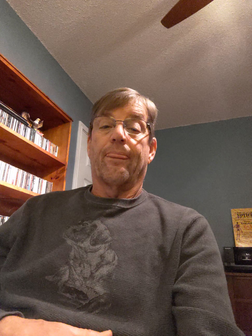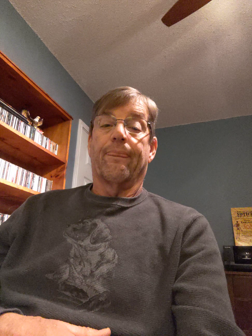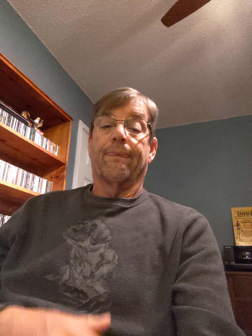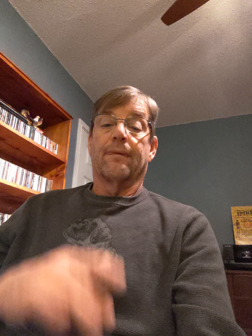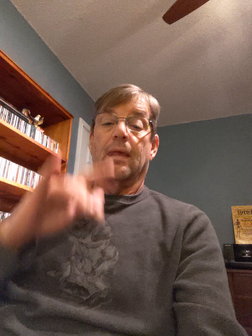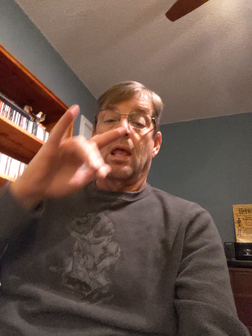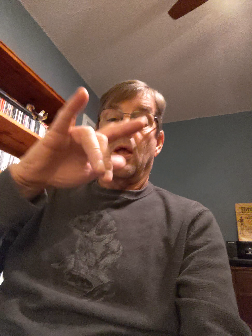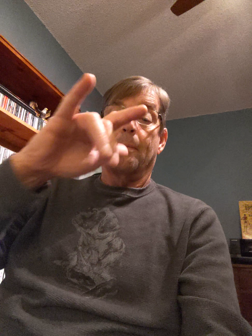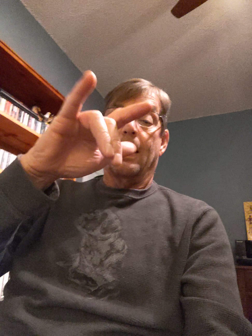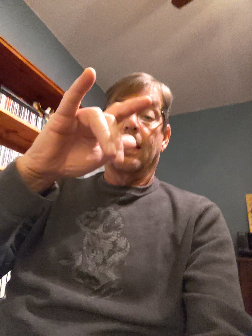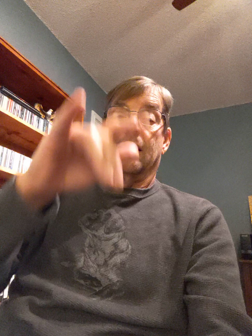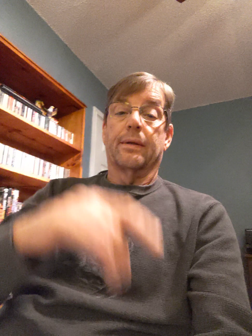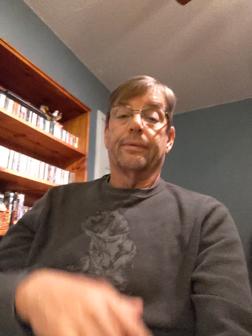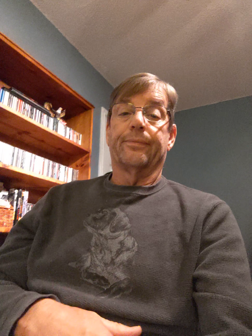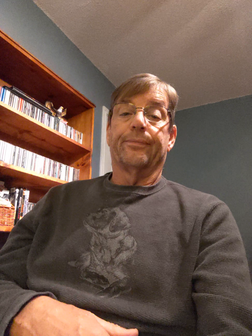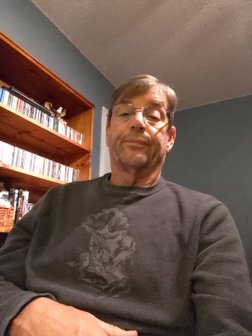airplane